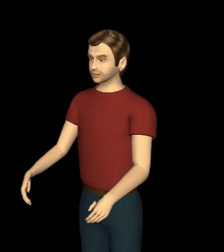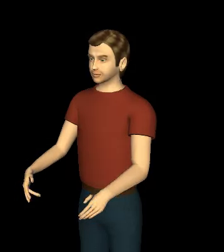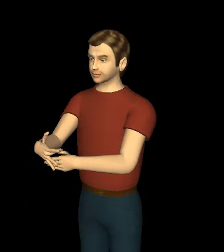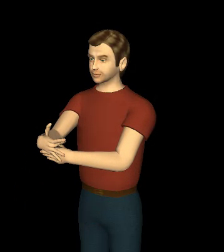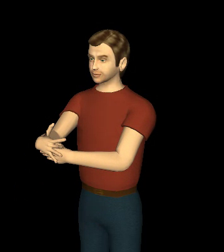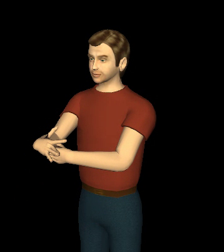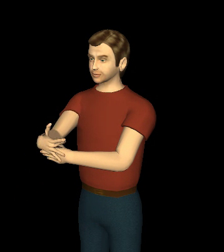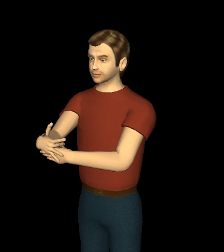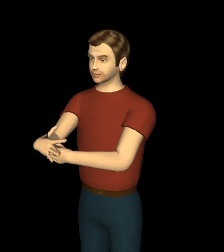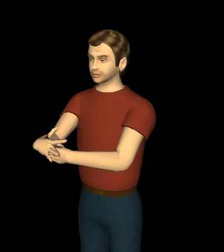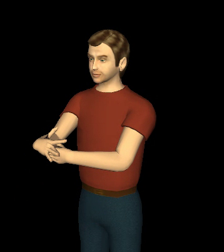تأخر